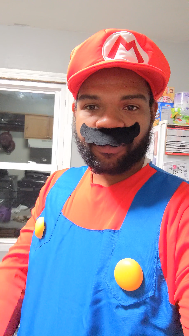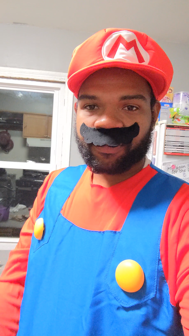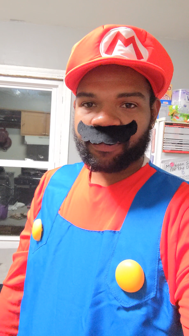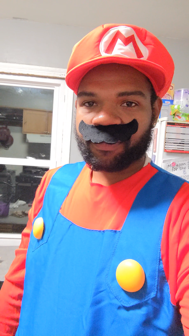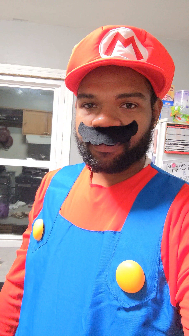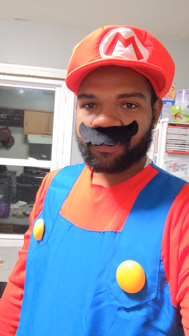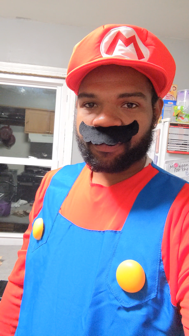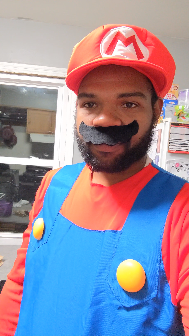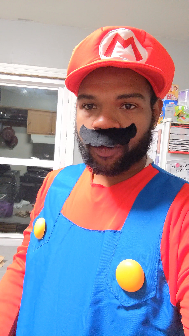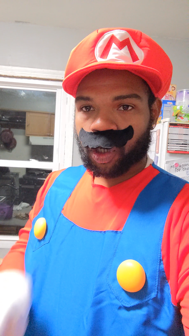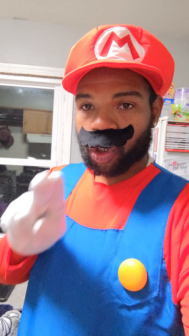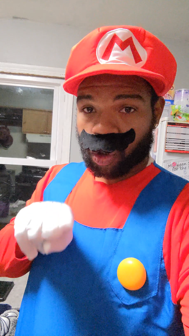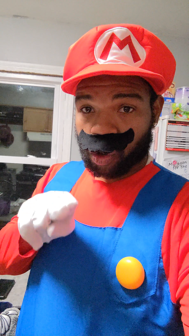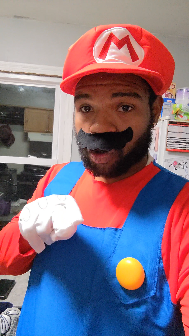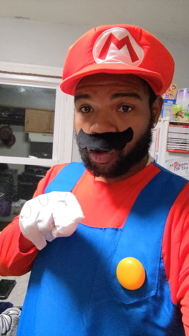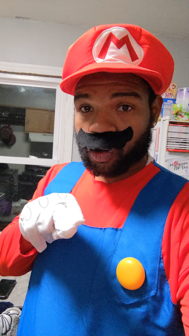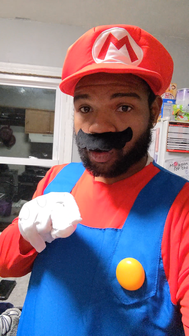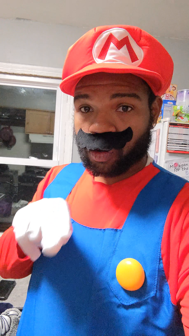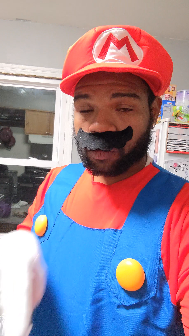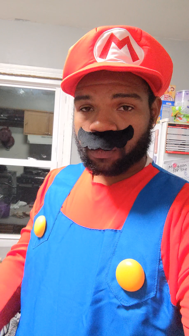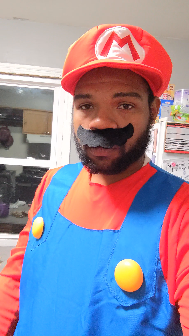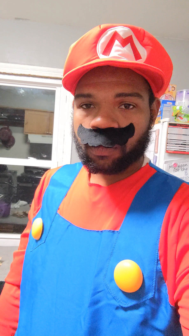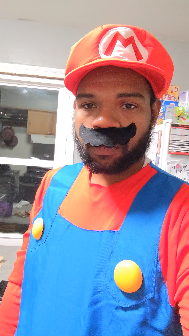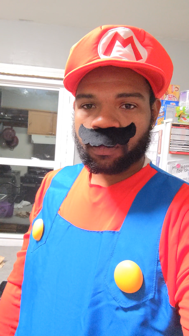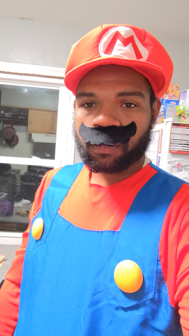nurse